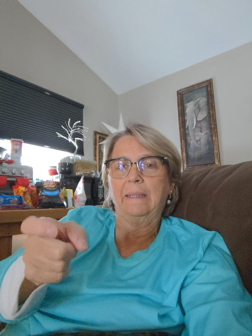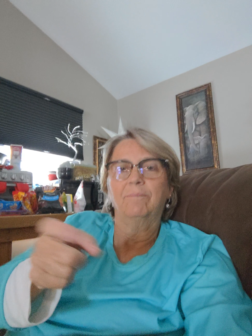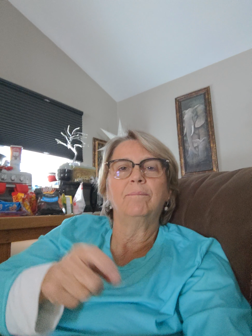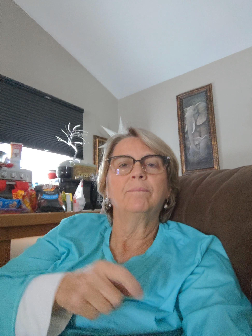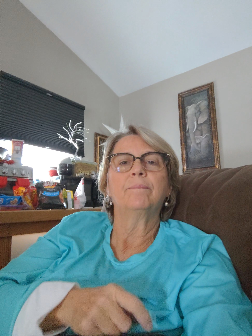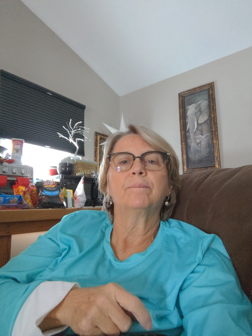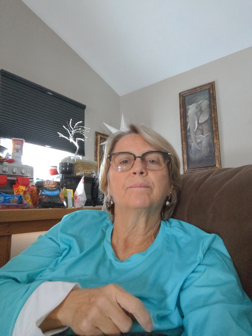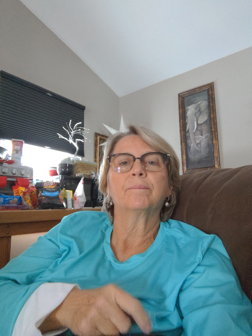gift